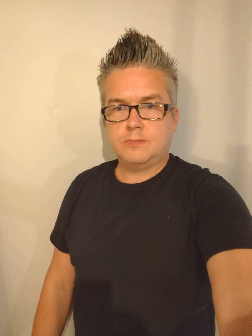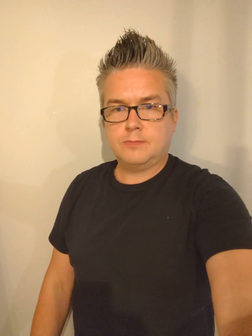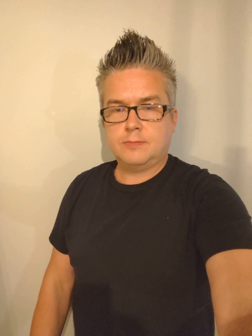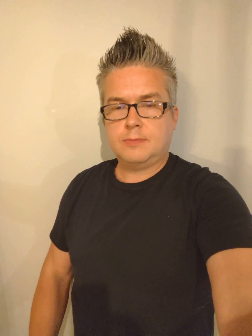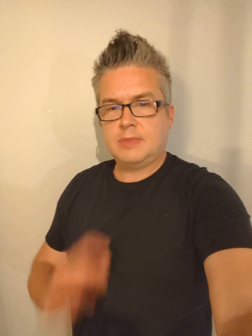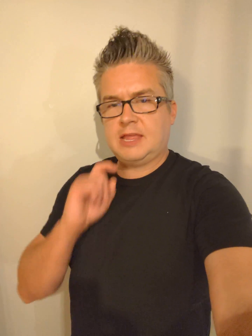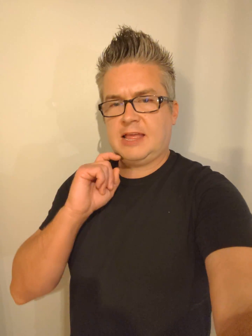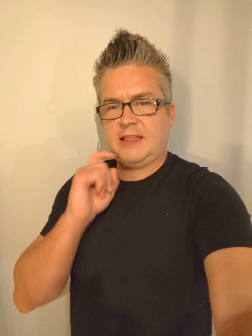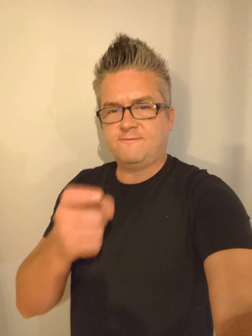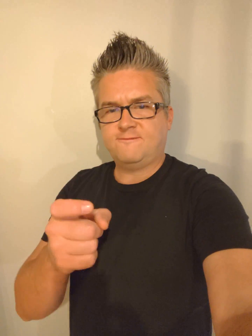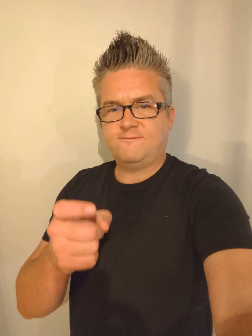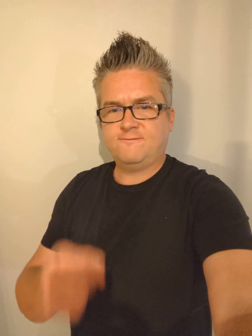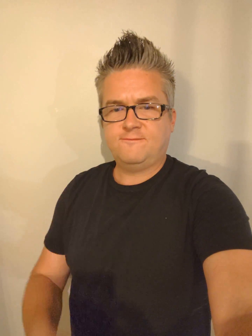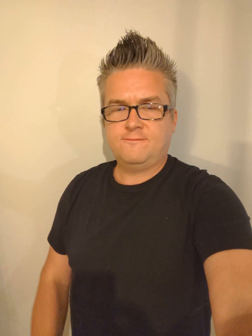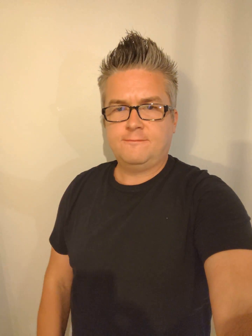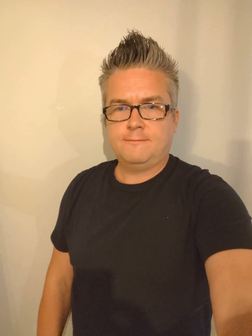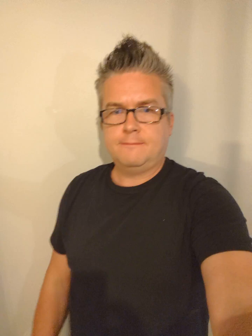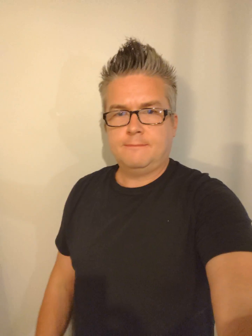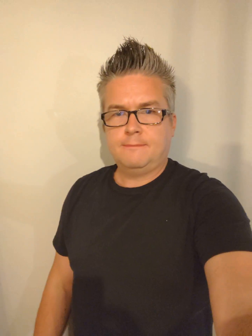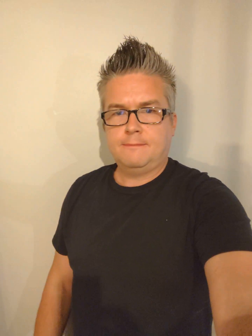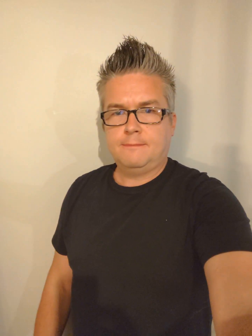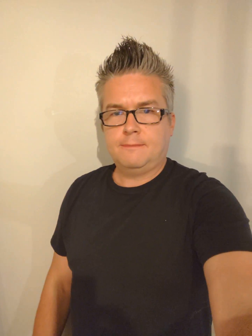present